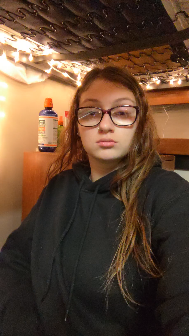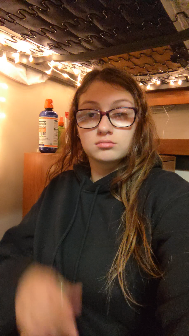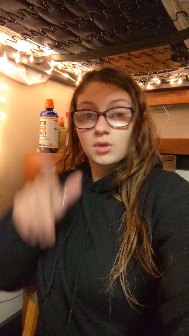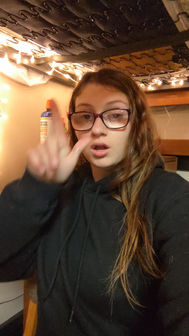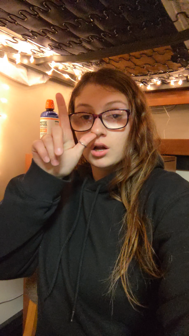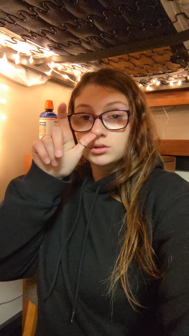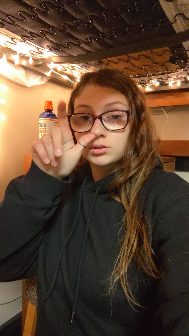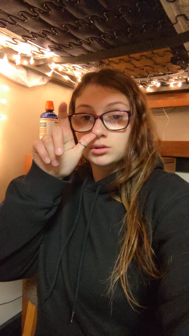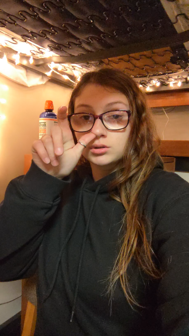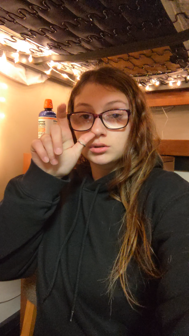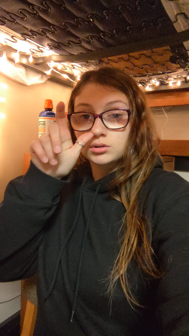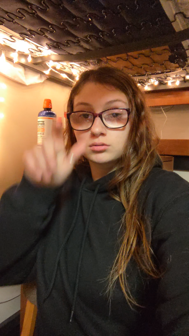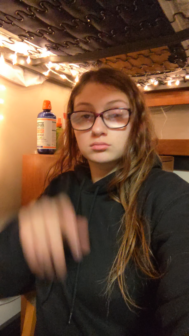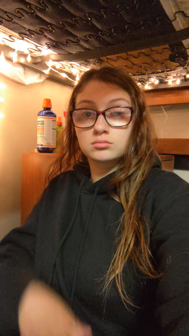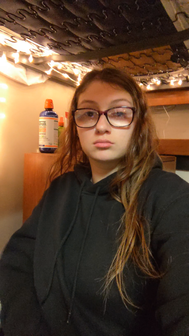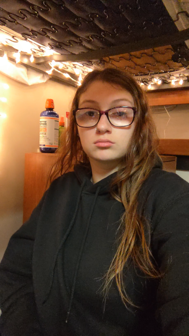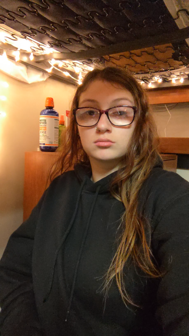ant